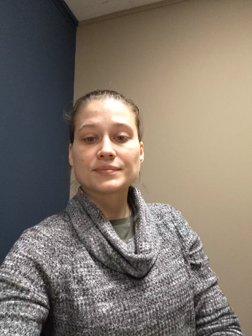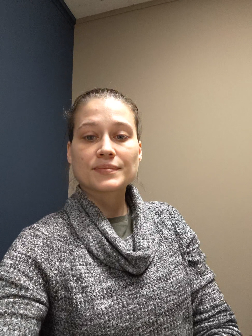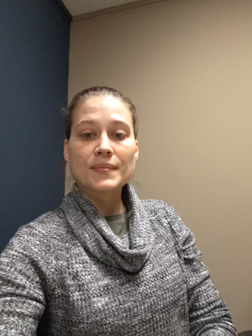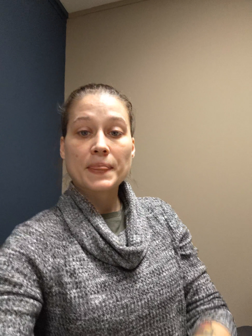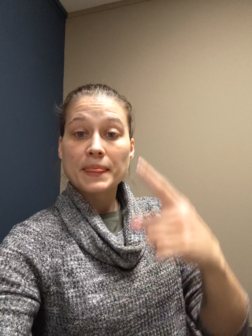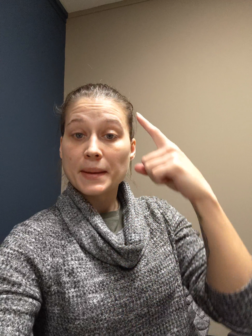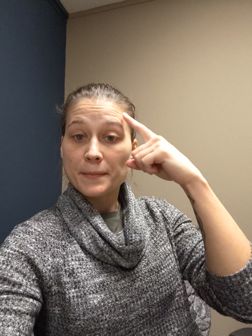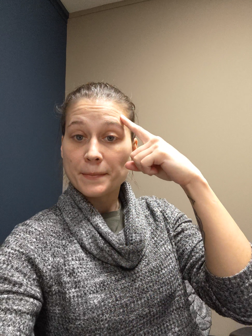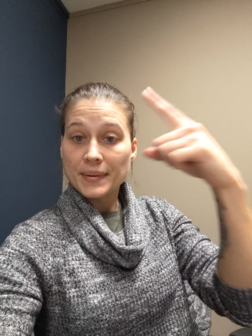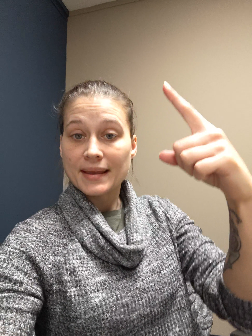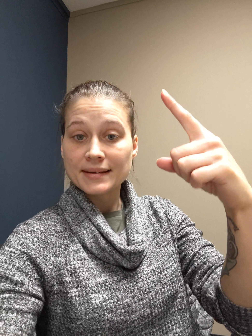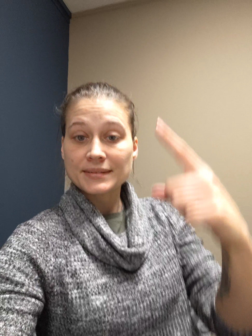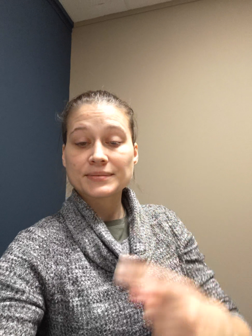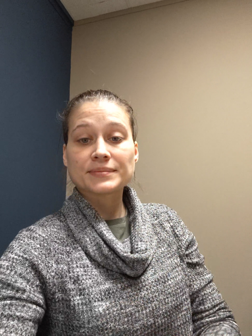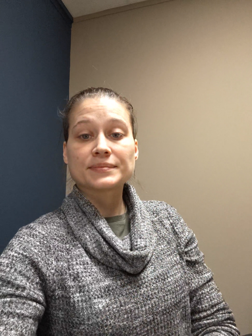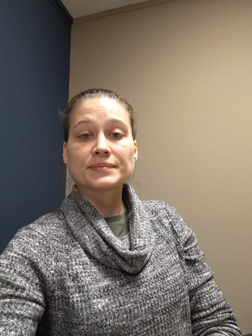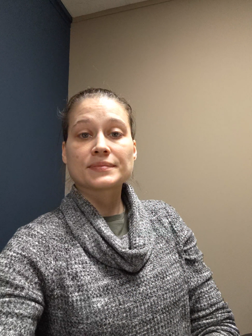penny